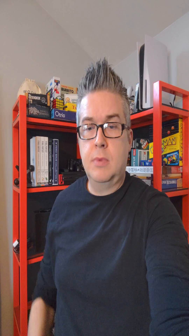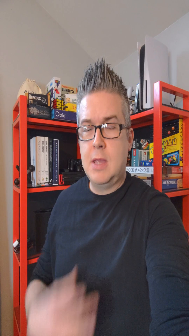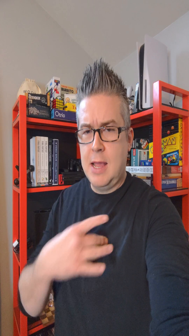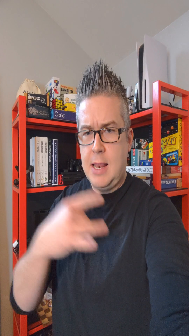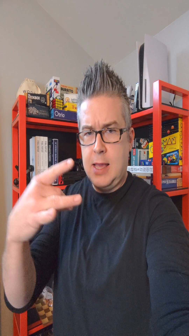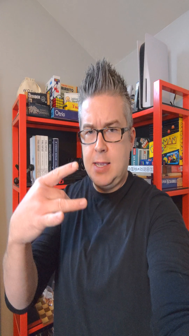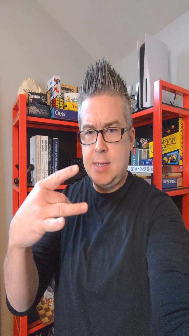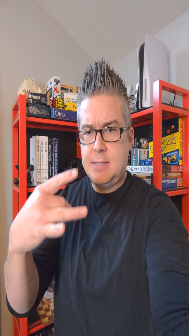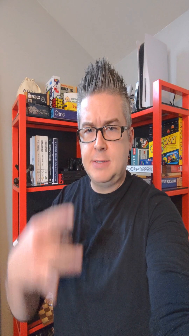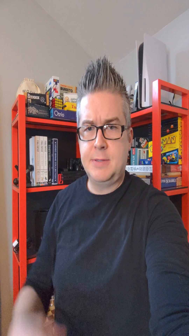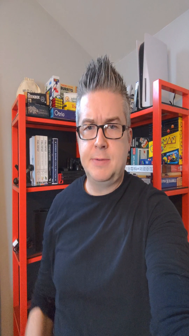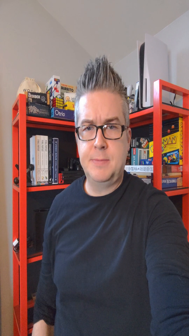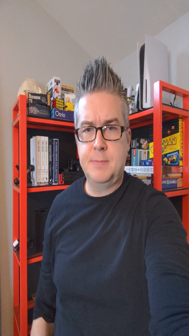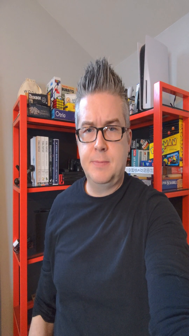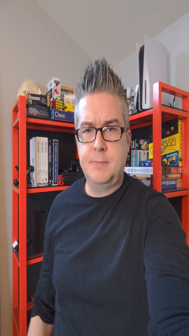like